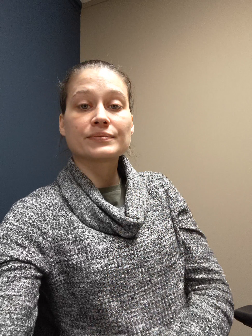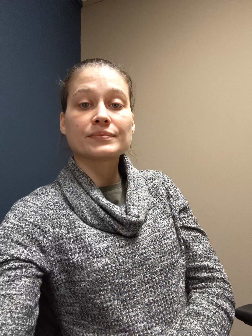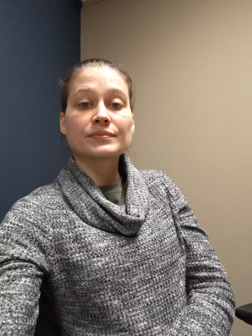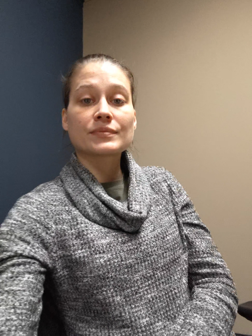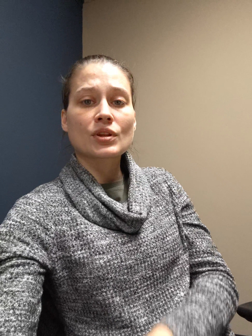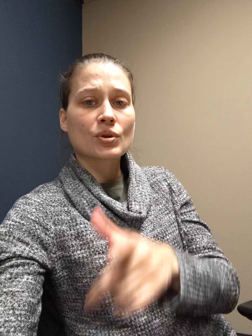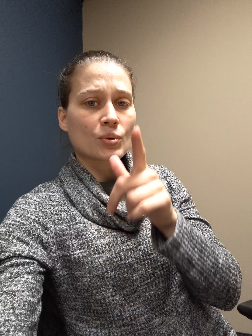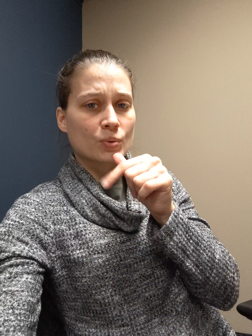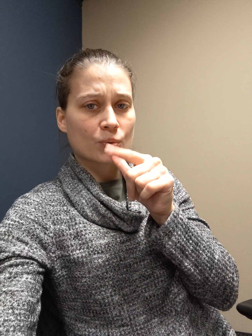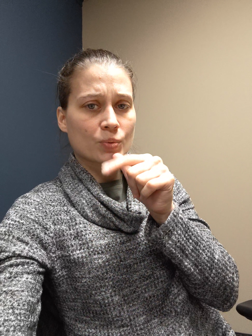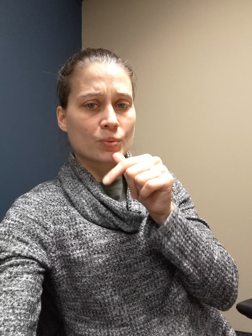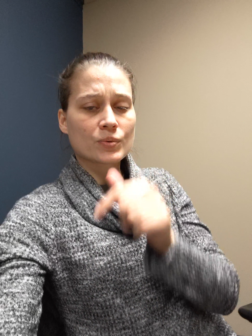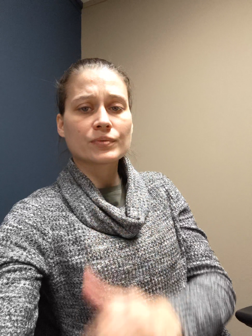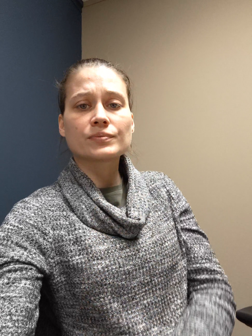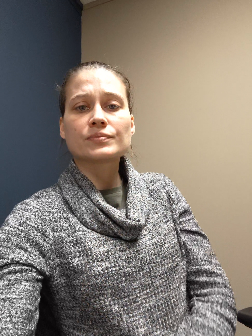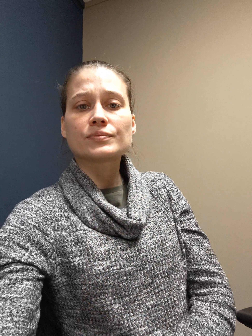who